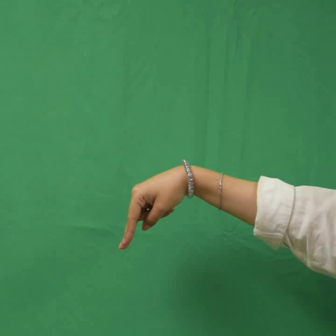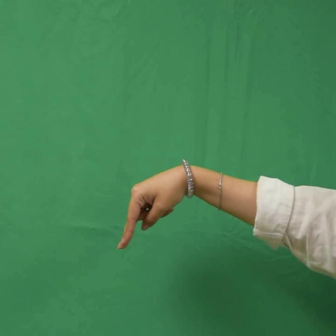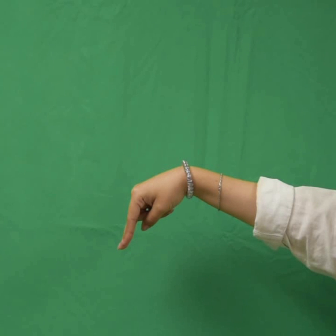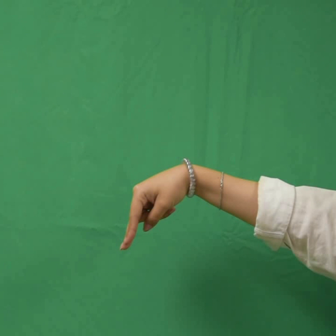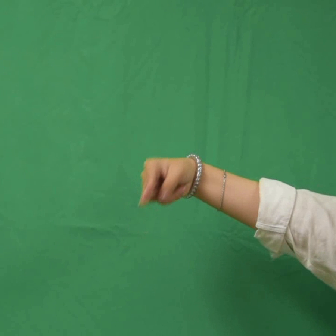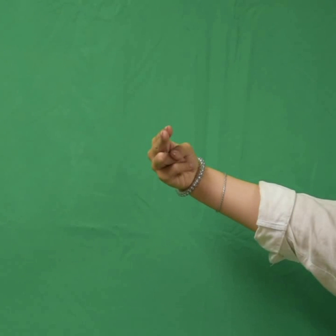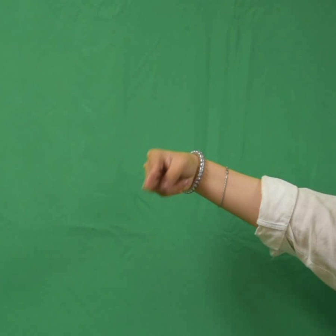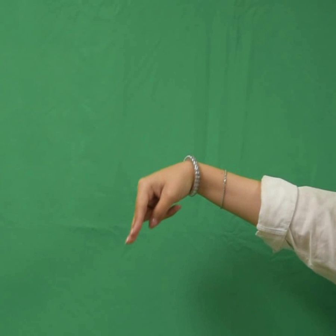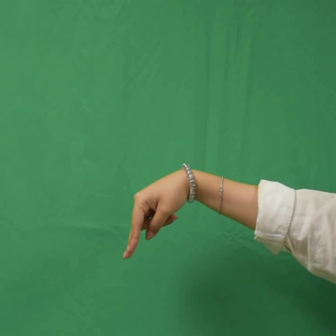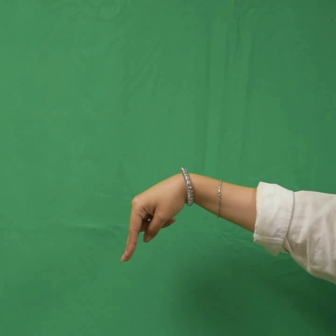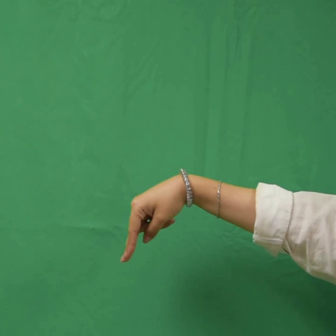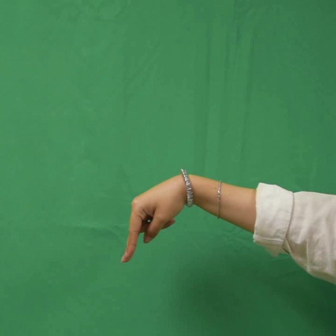Ñ